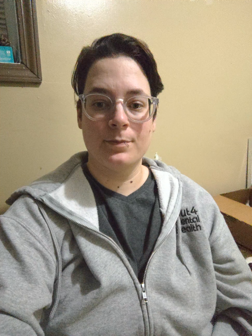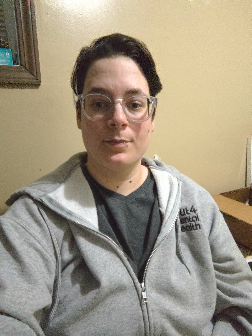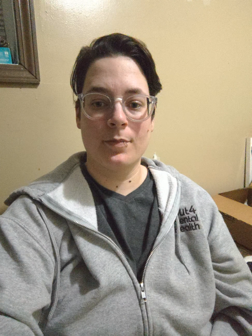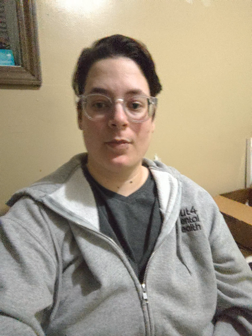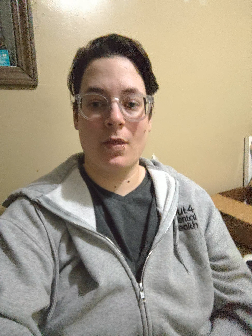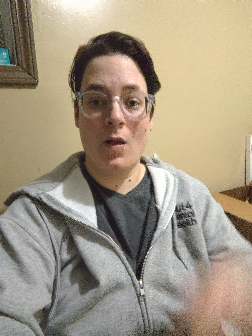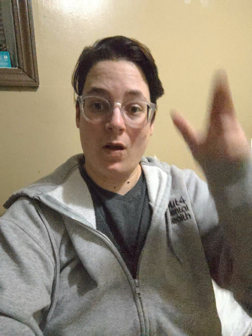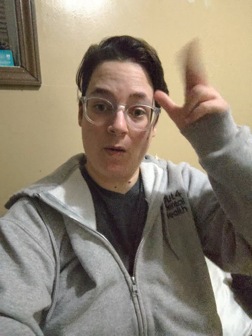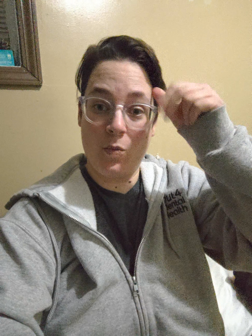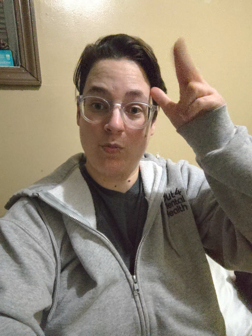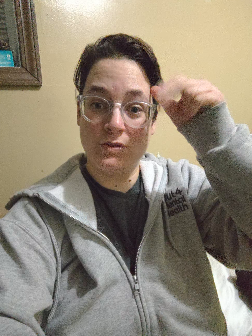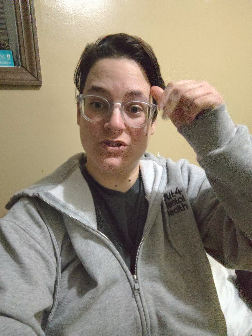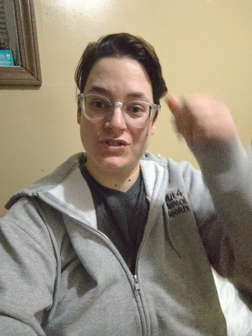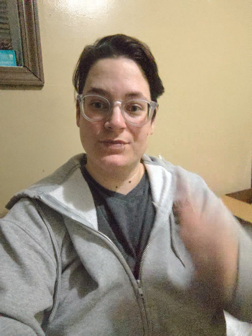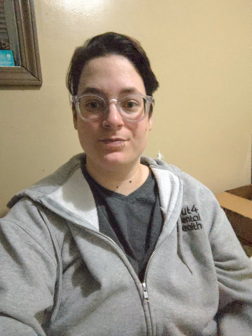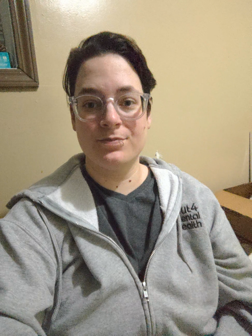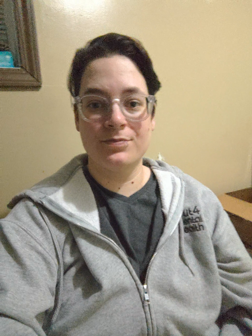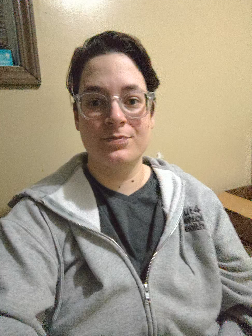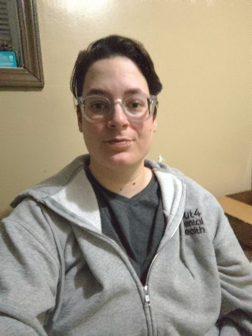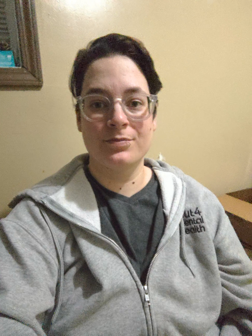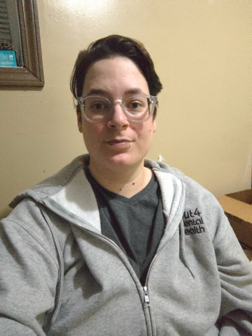horse